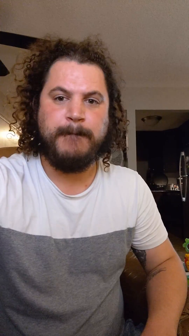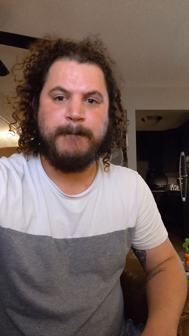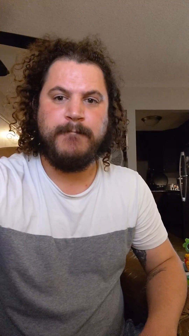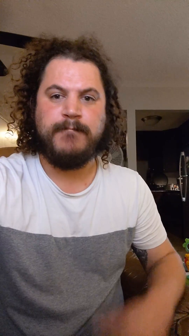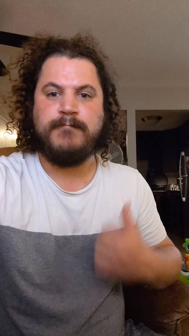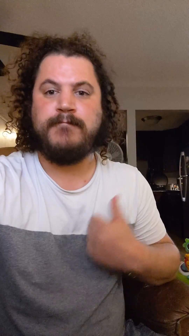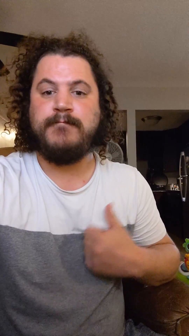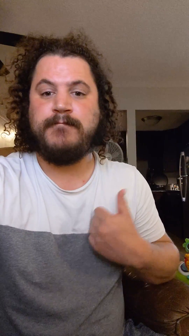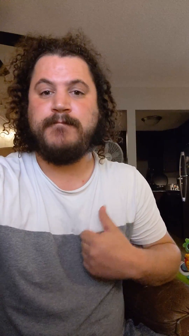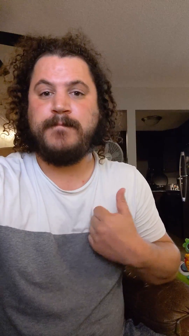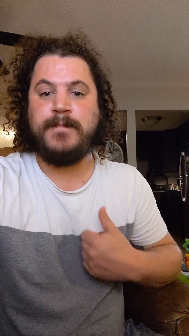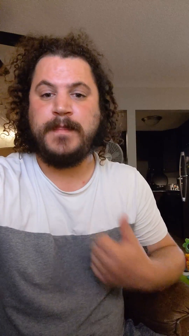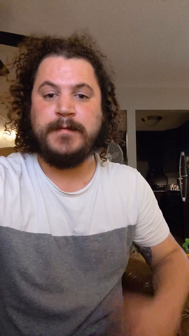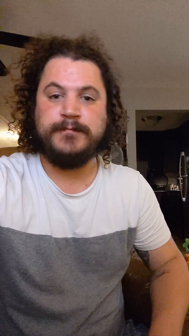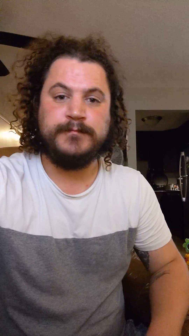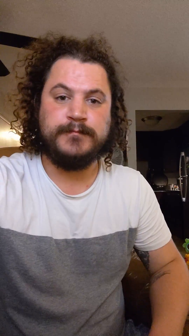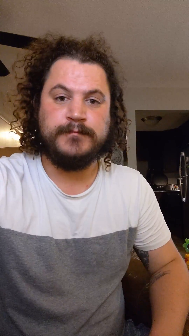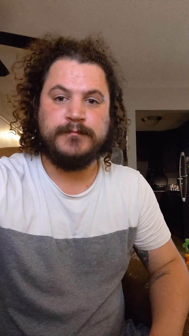bathtub